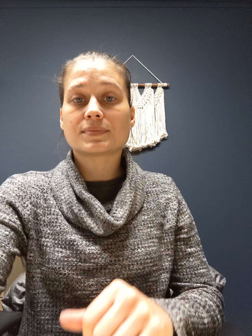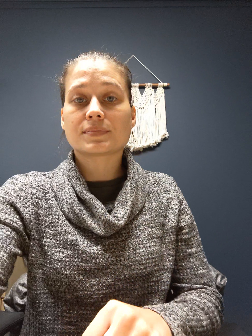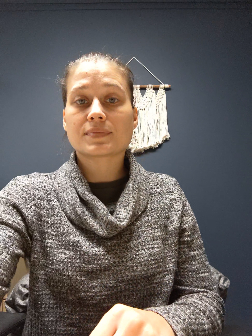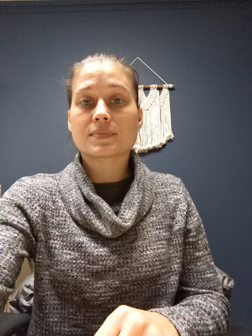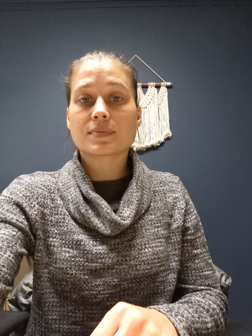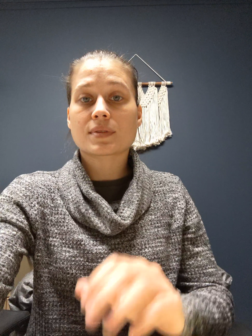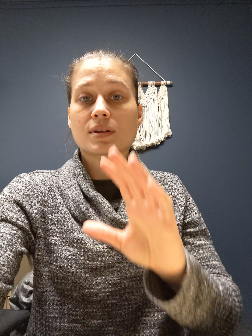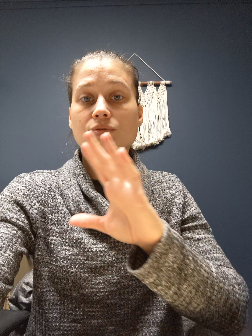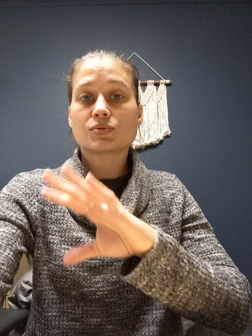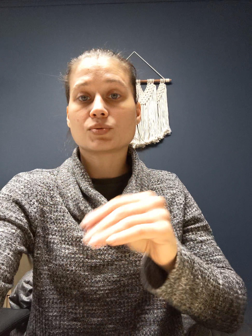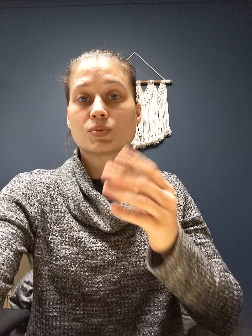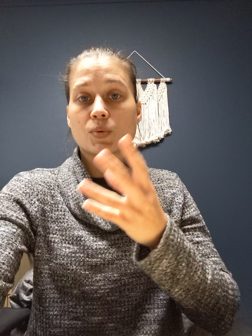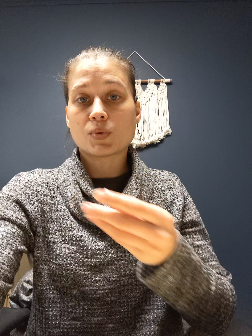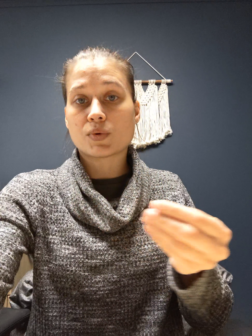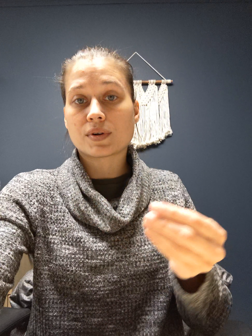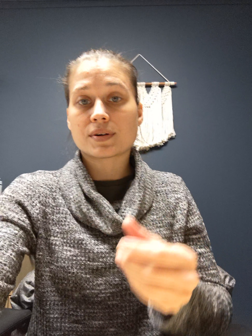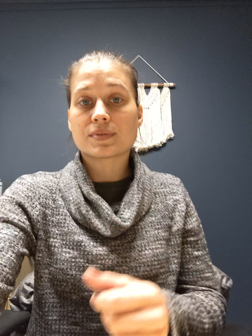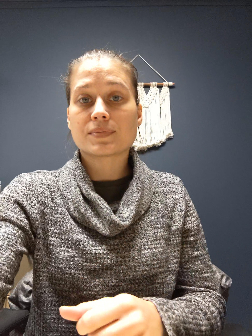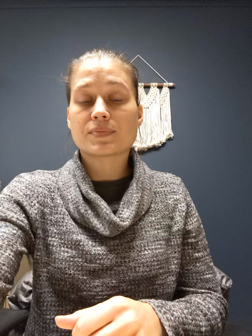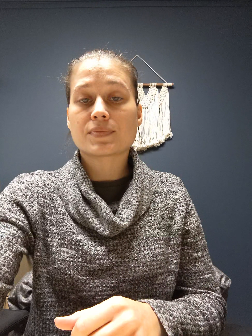story